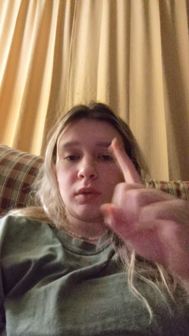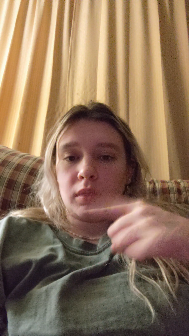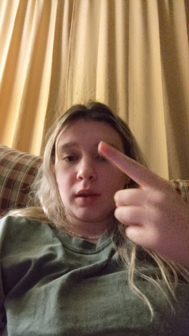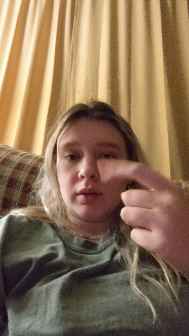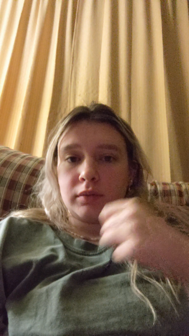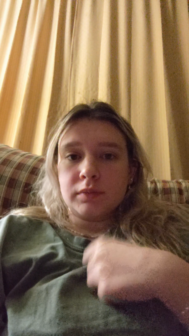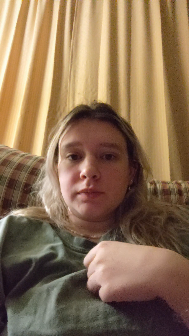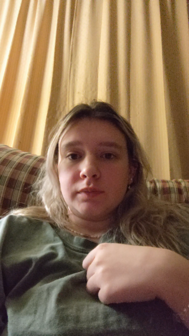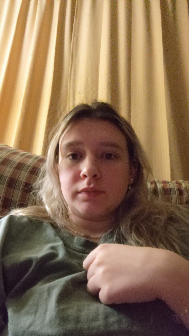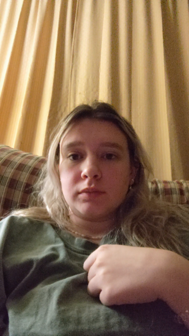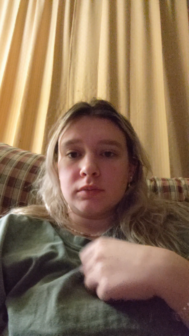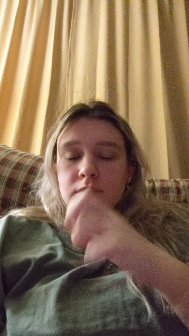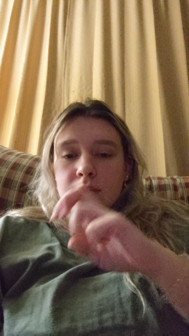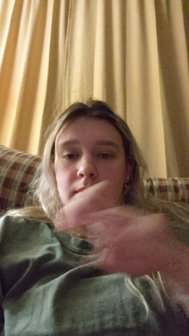bench